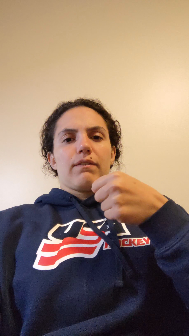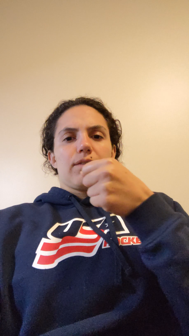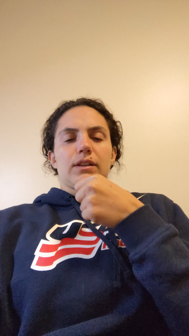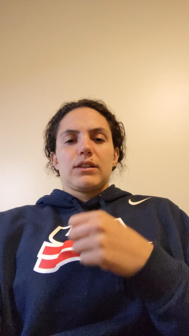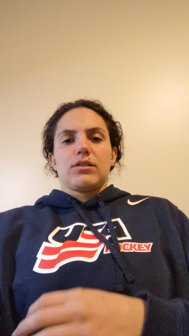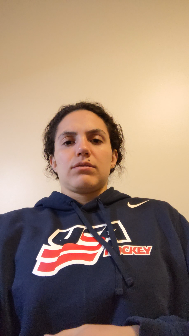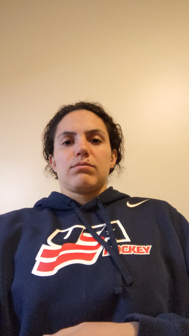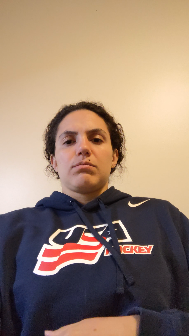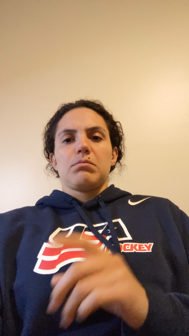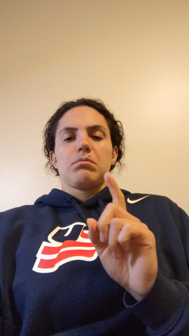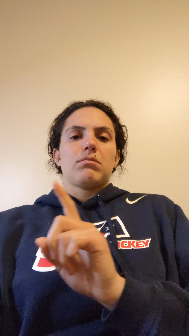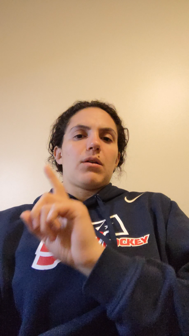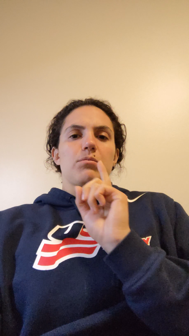bump